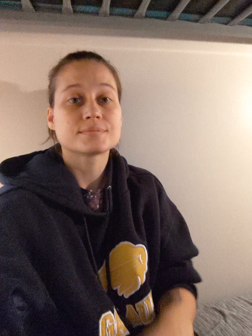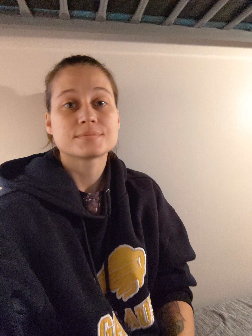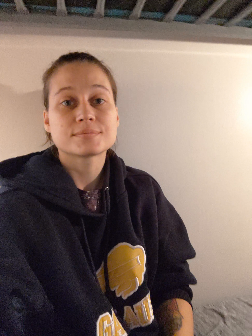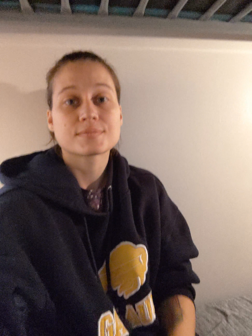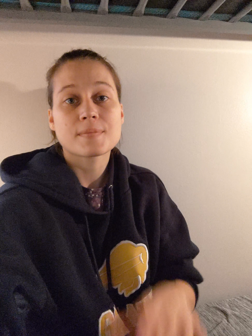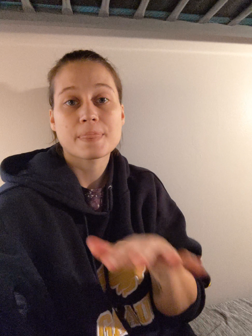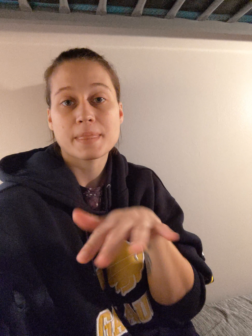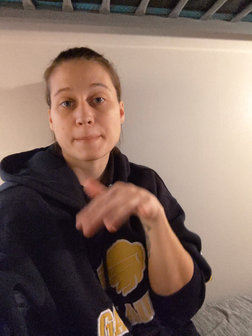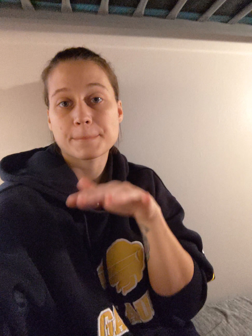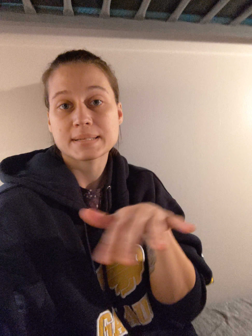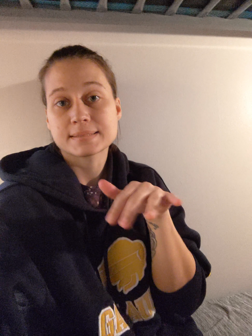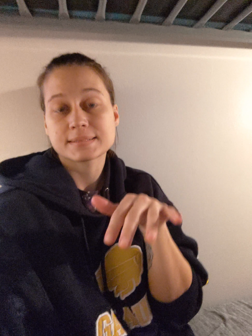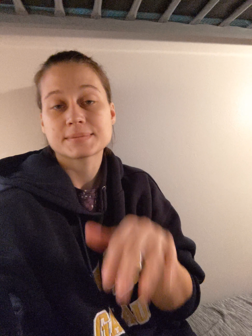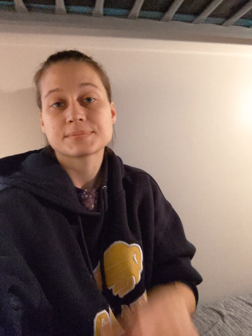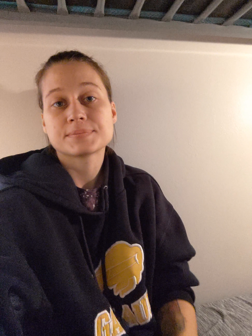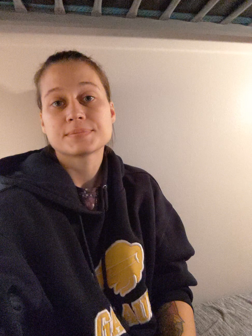mitten